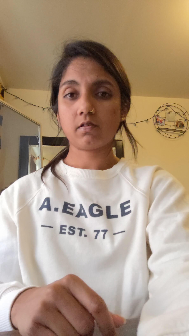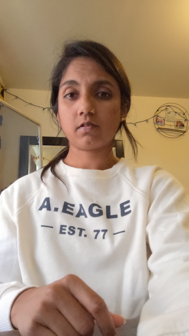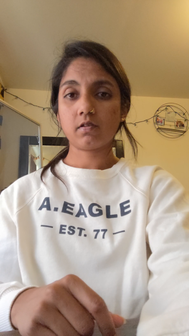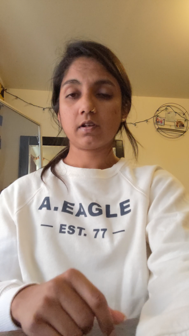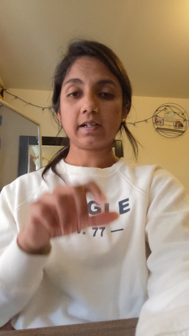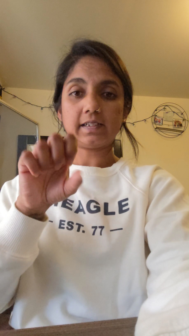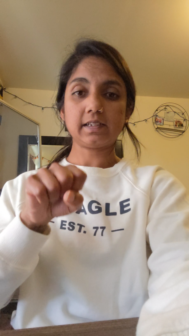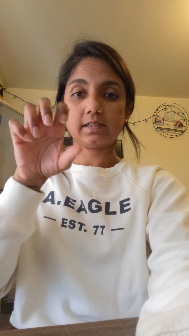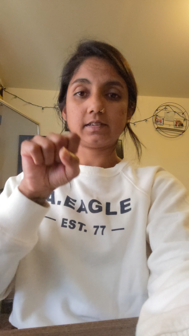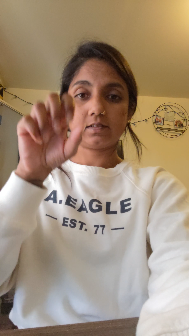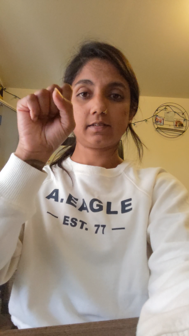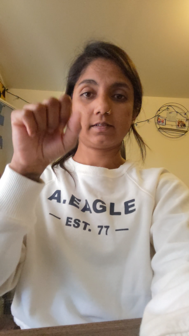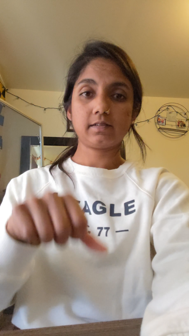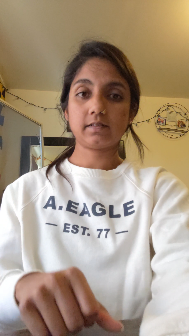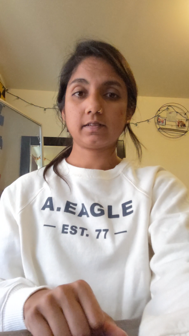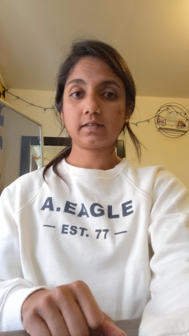ladder